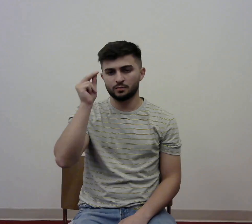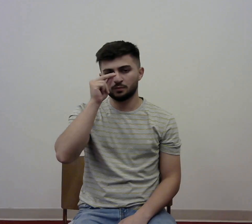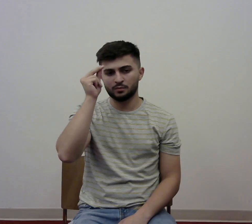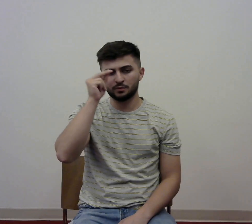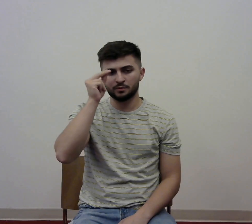öyrənmək